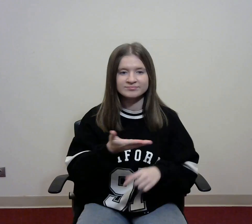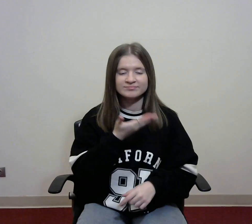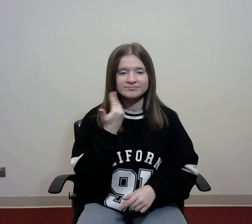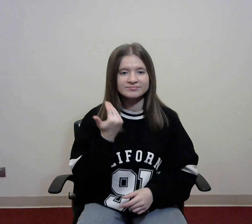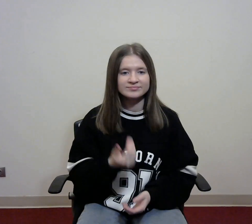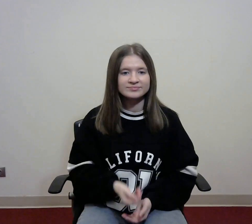yoxdur